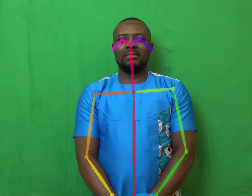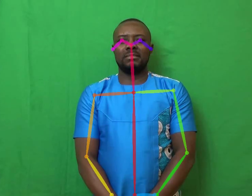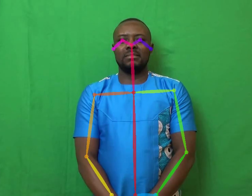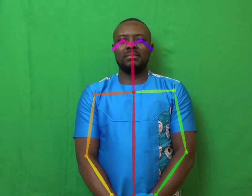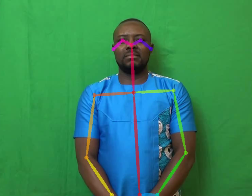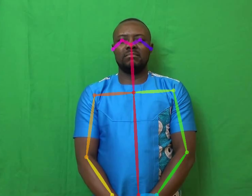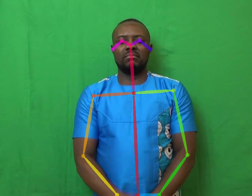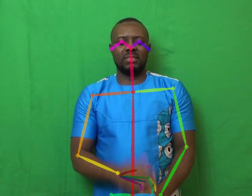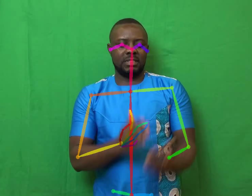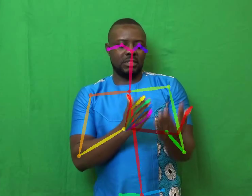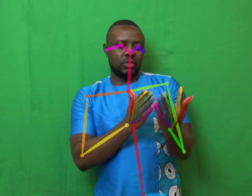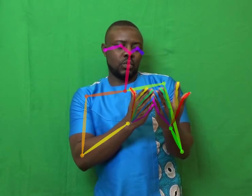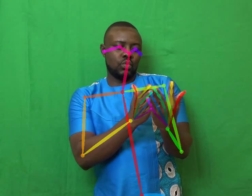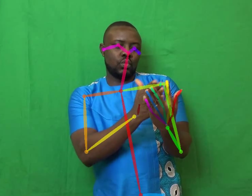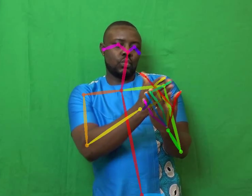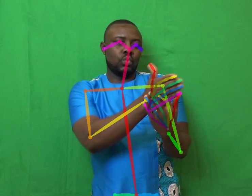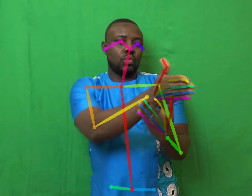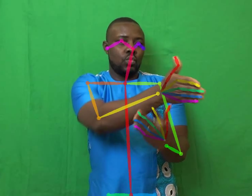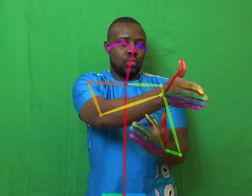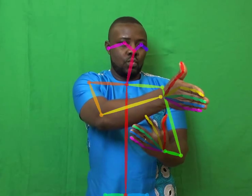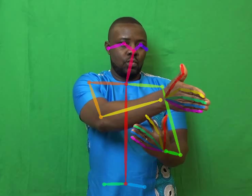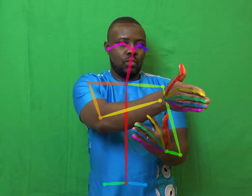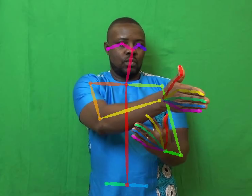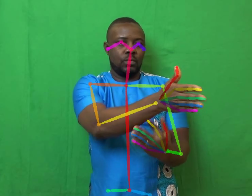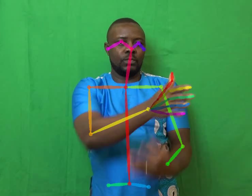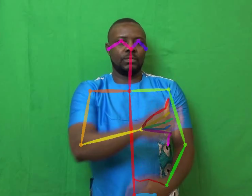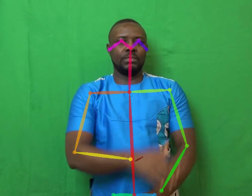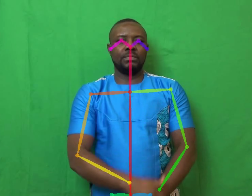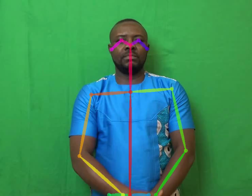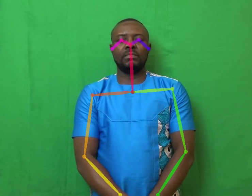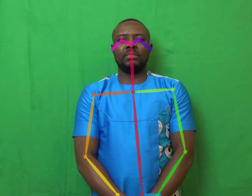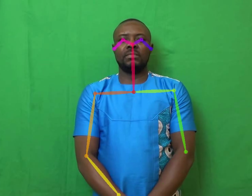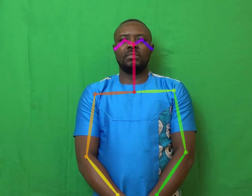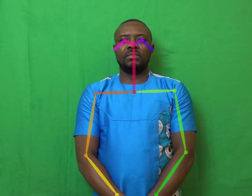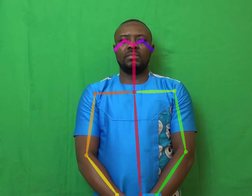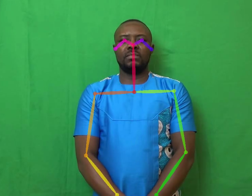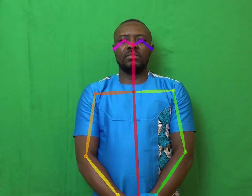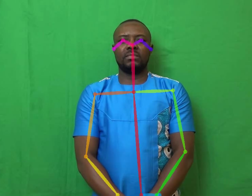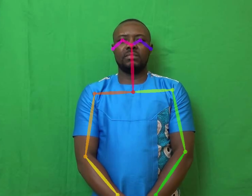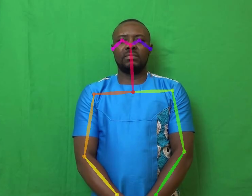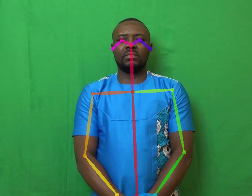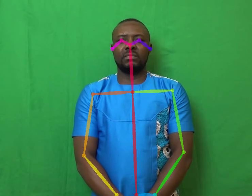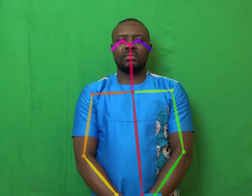through